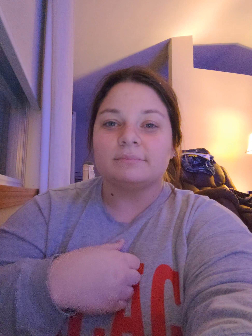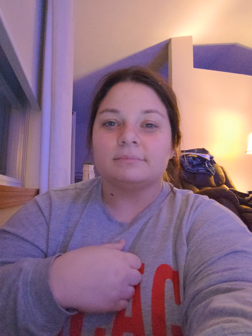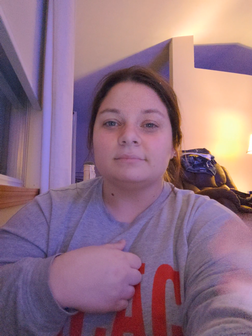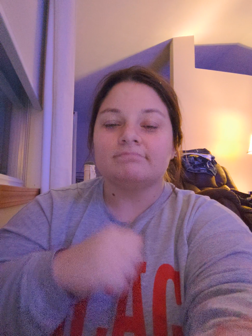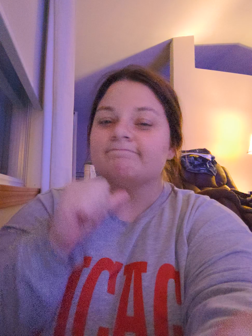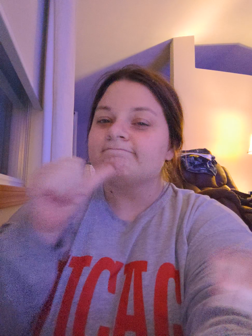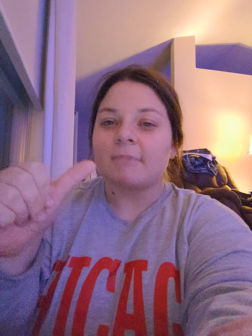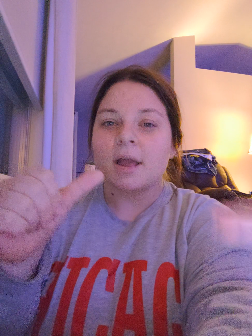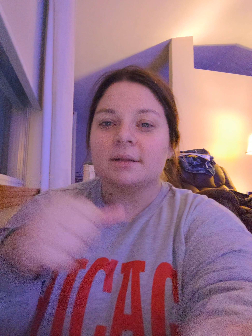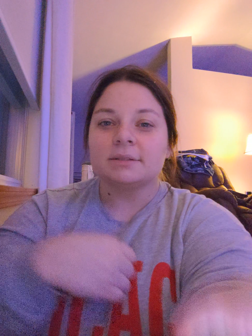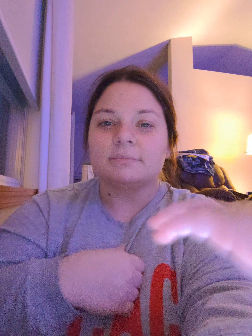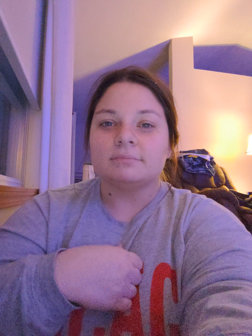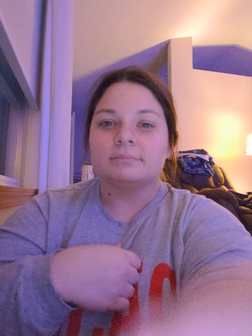not